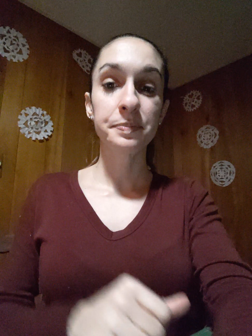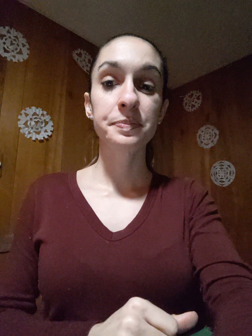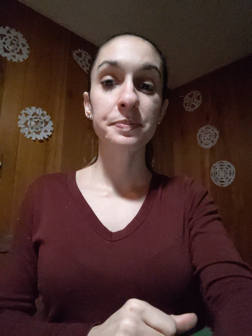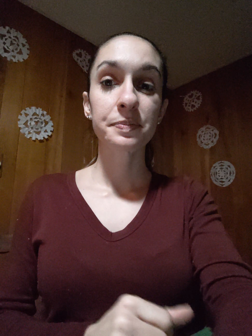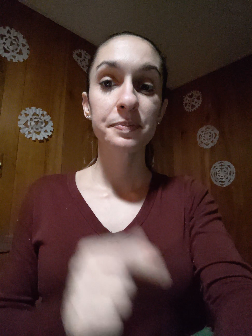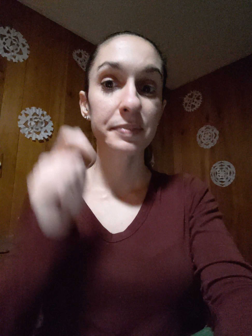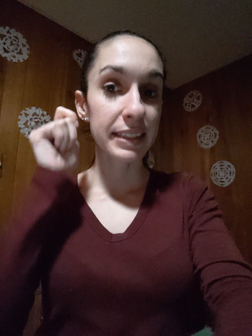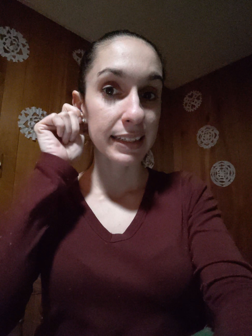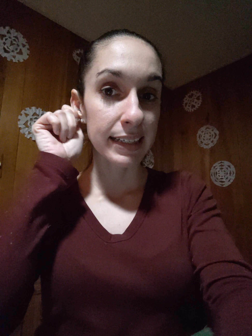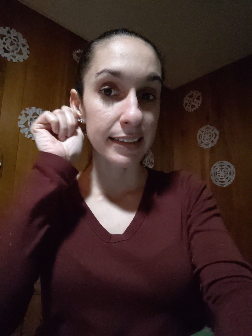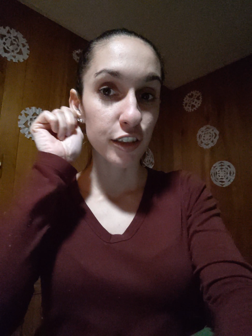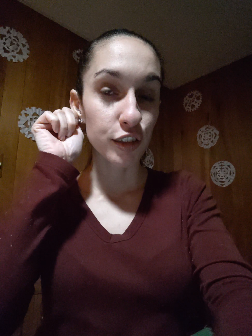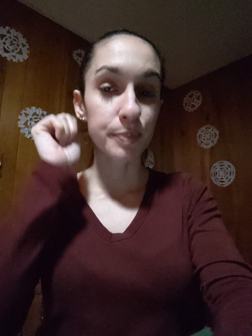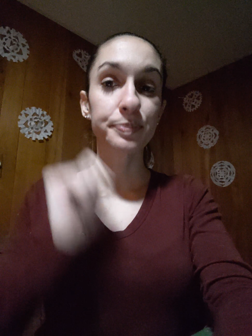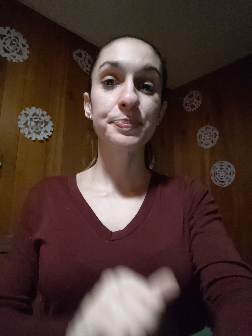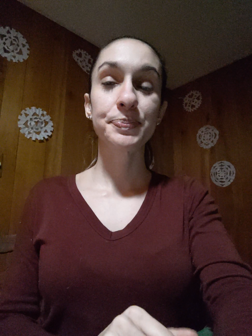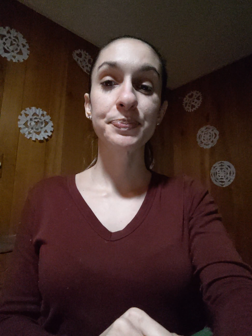ear